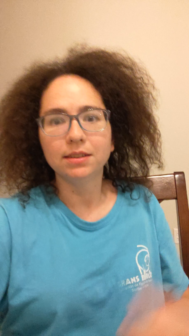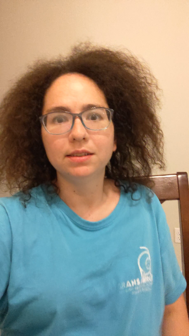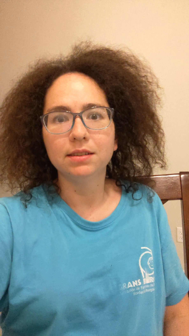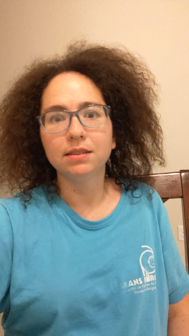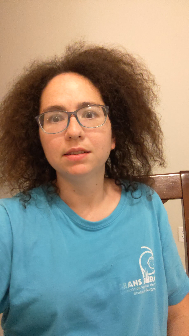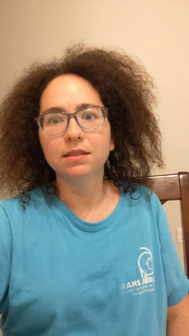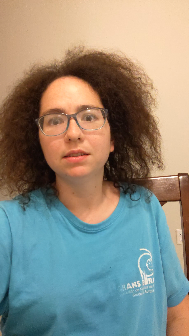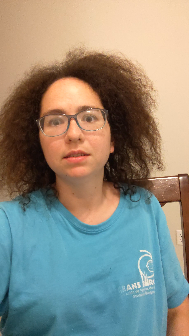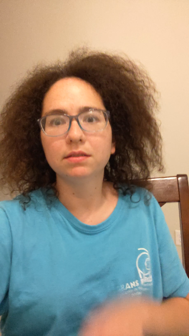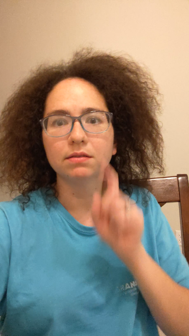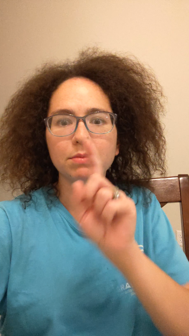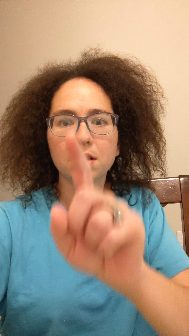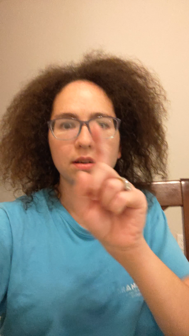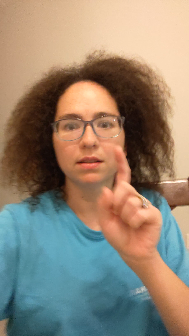bump